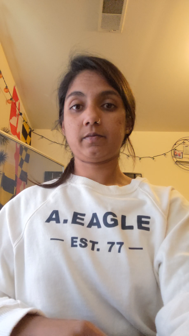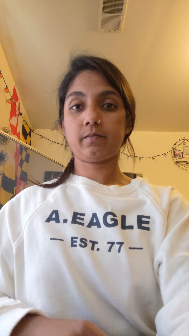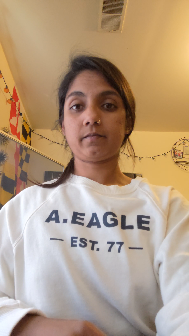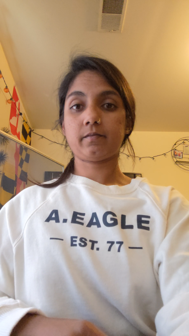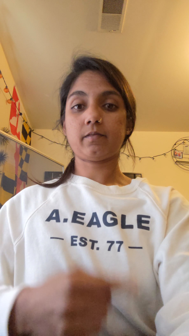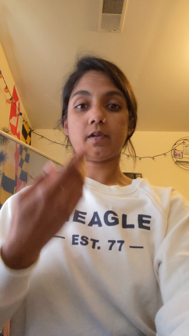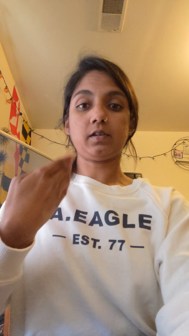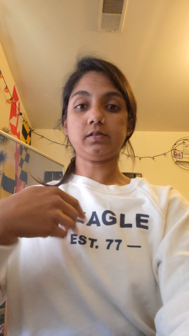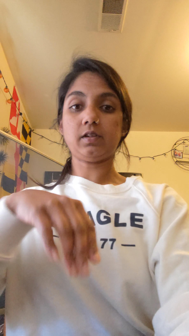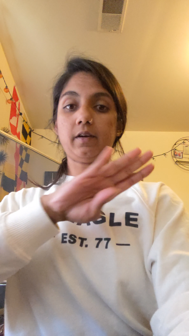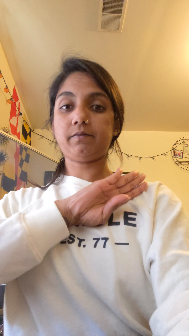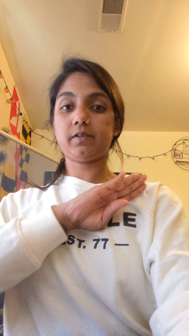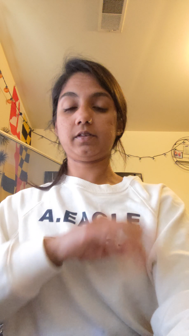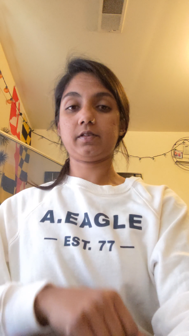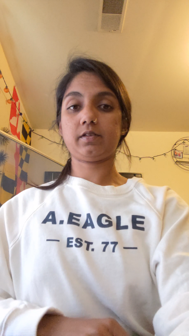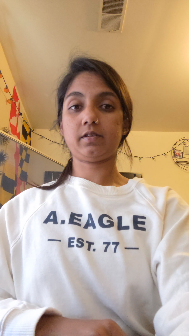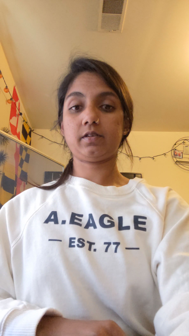scarf